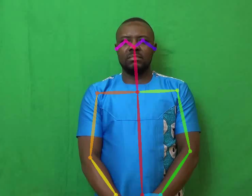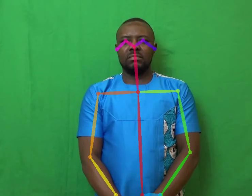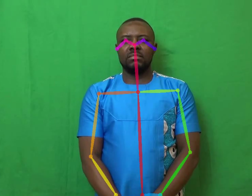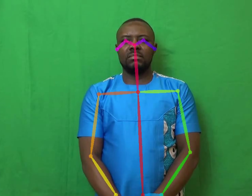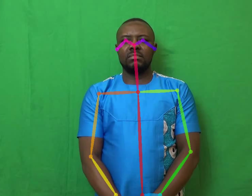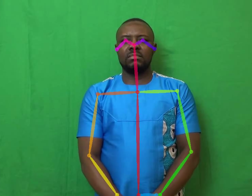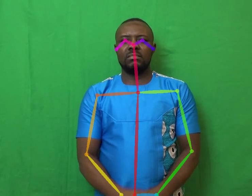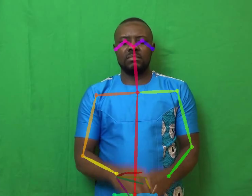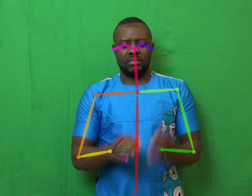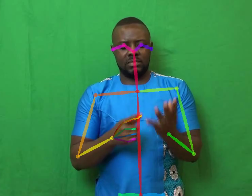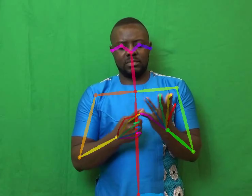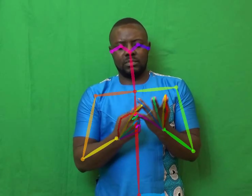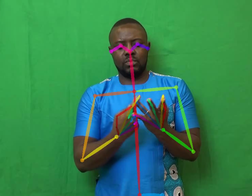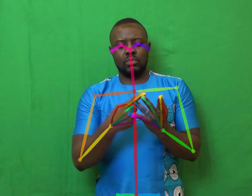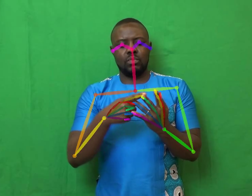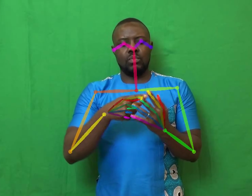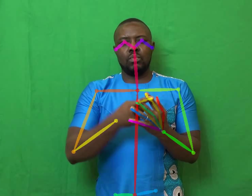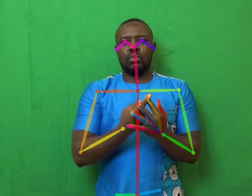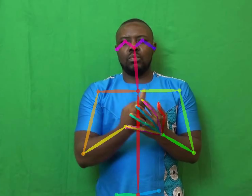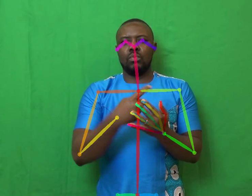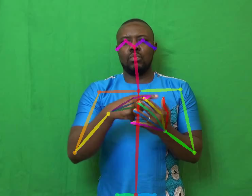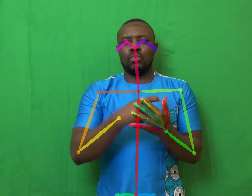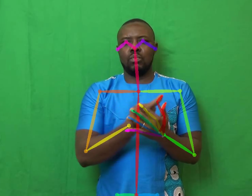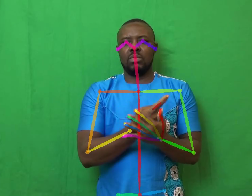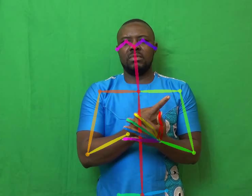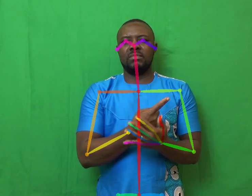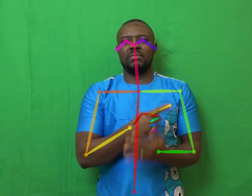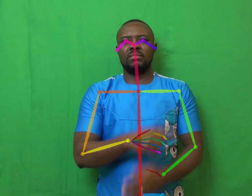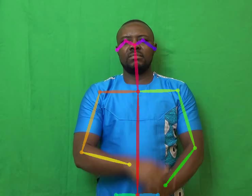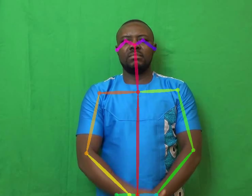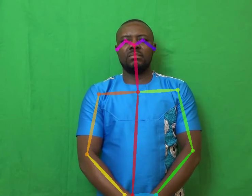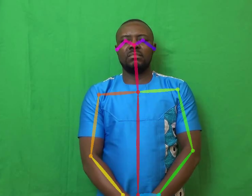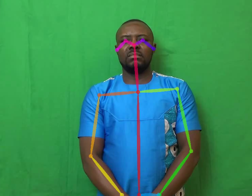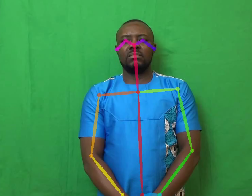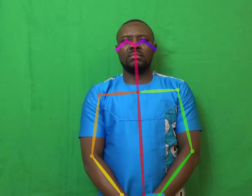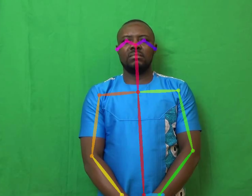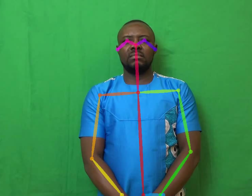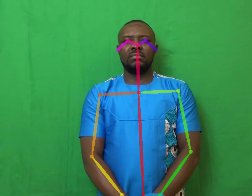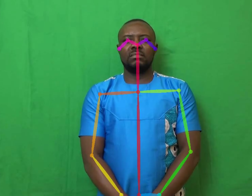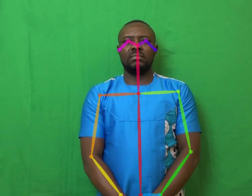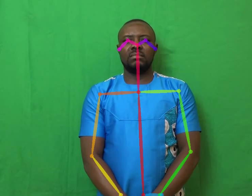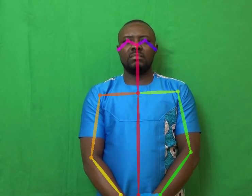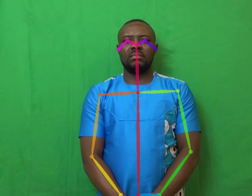weave